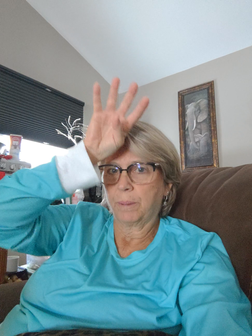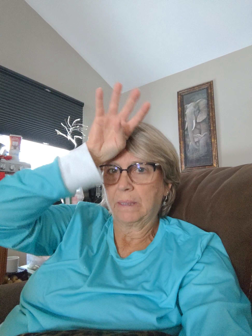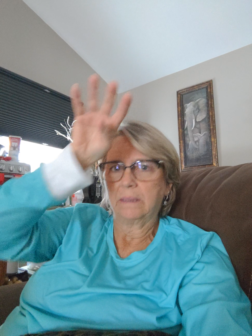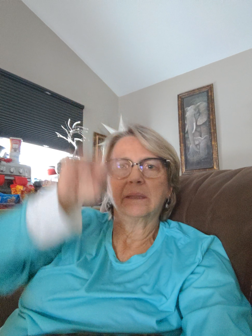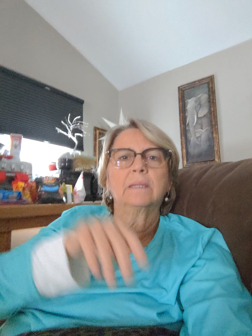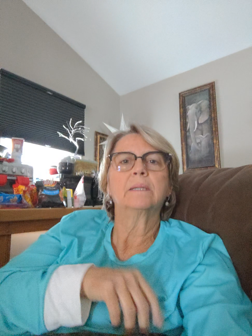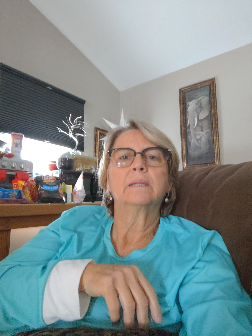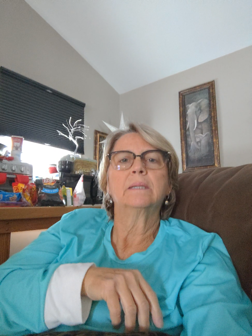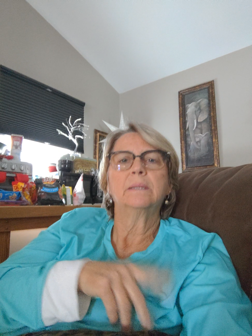fireman